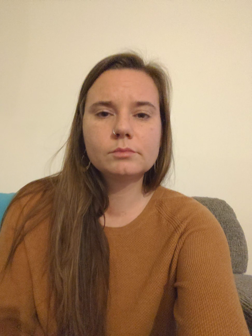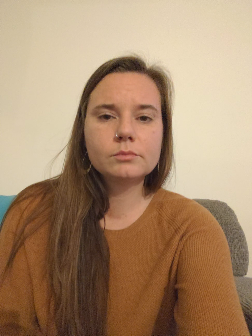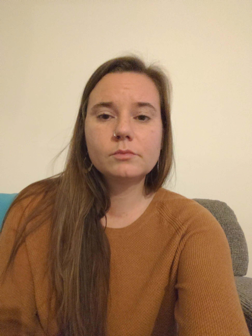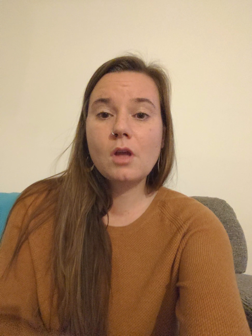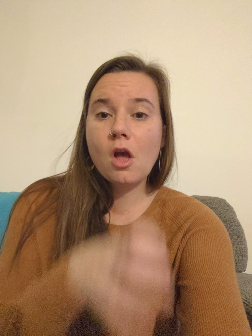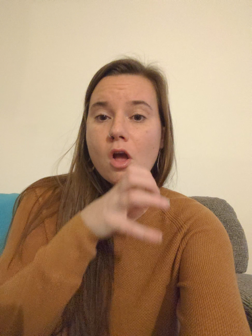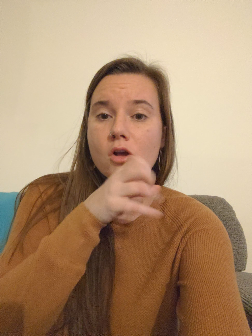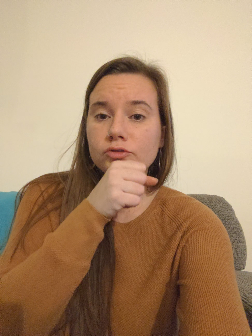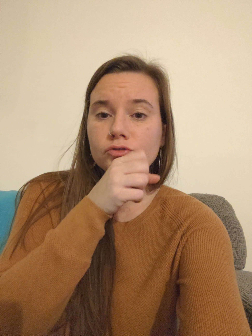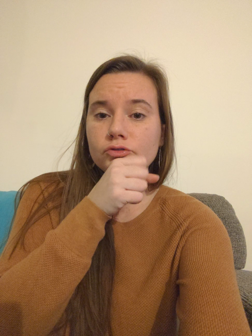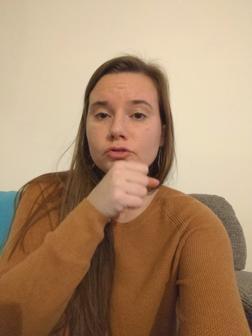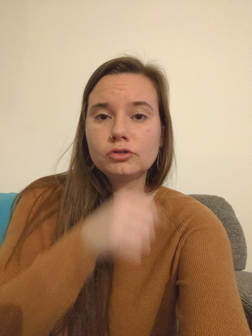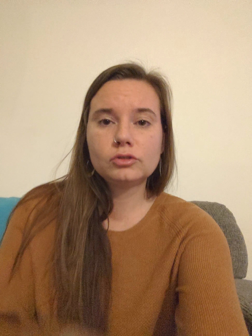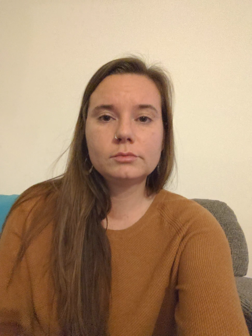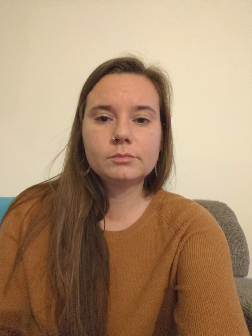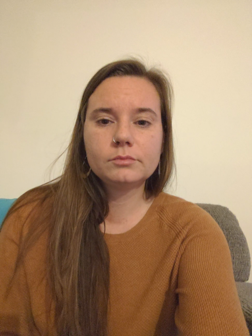orange